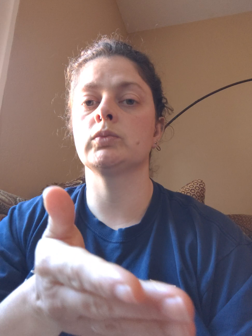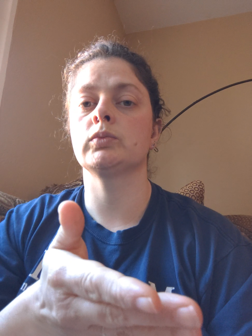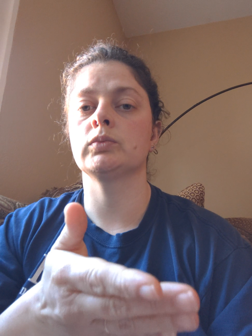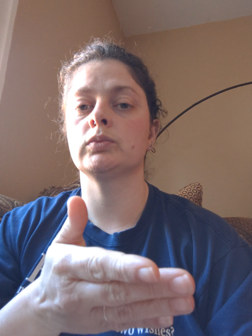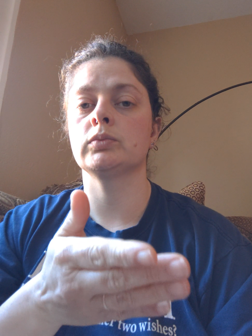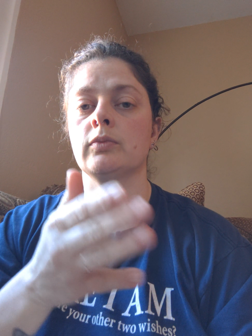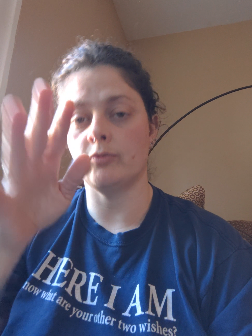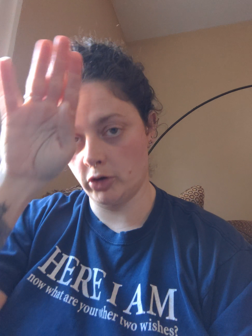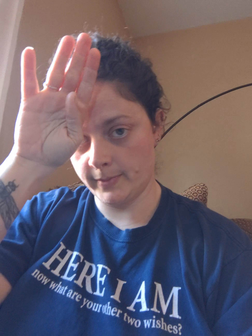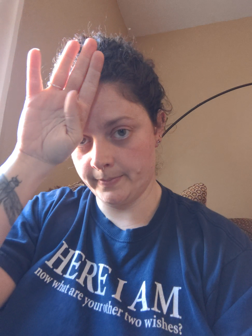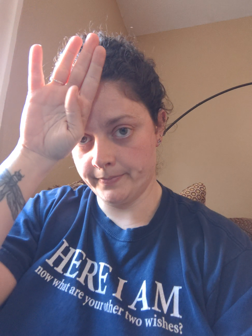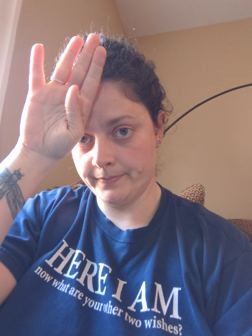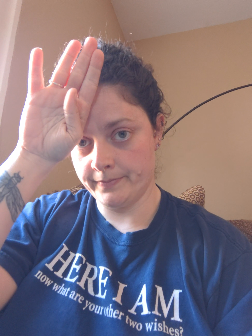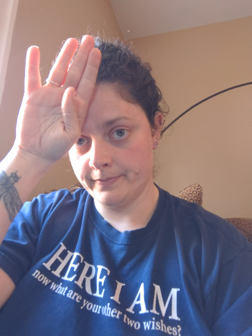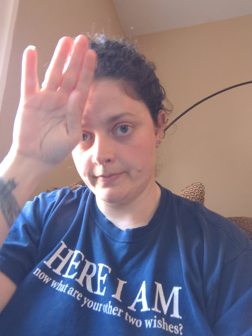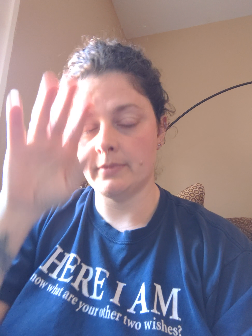fireman